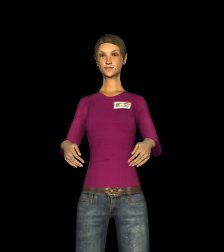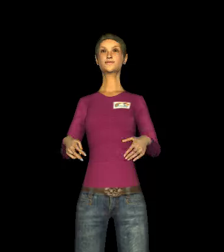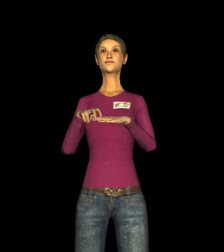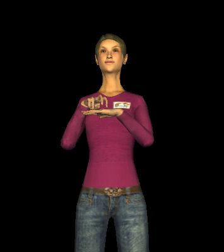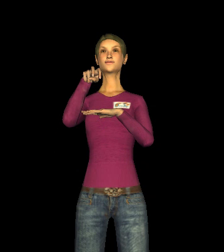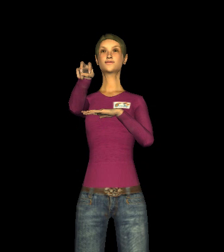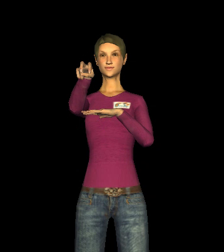يقفز